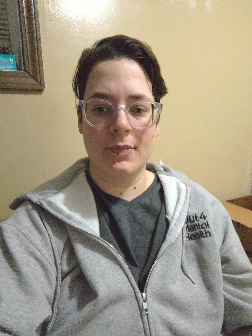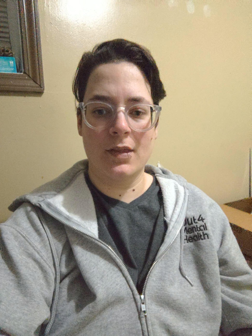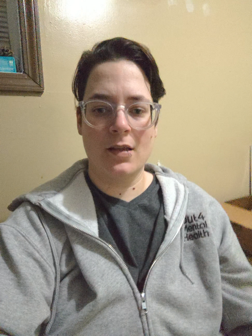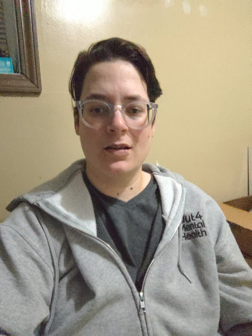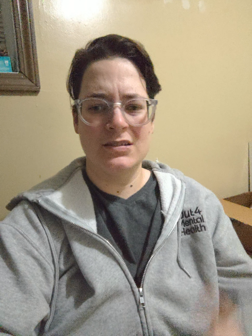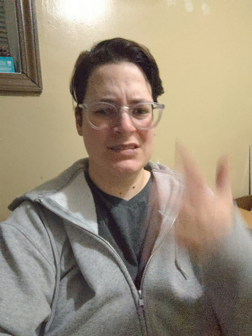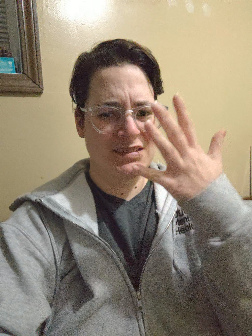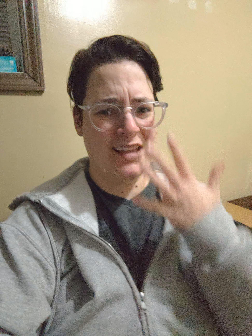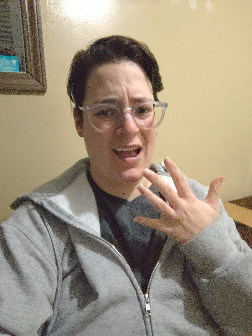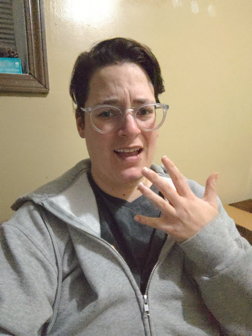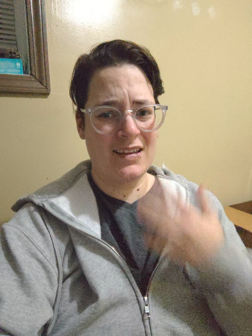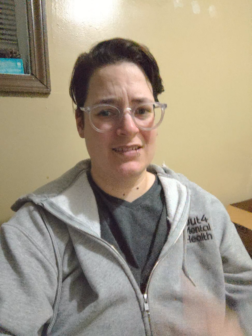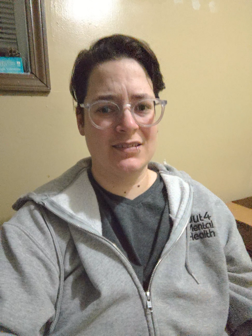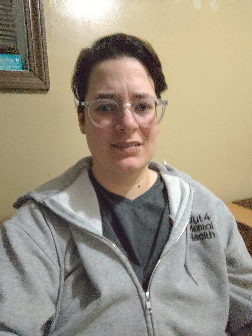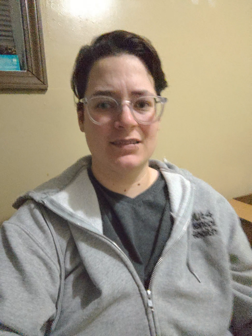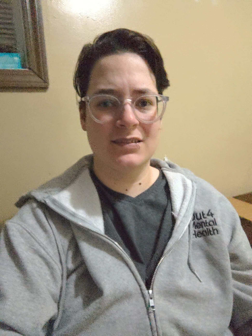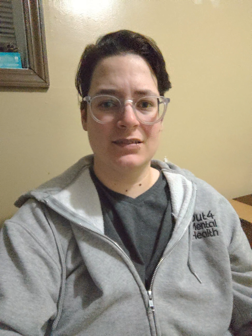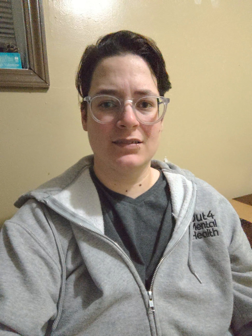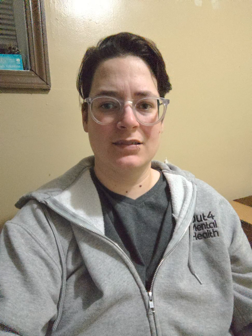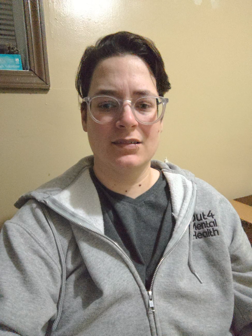sad